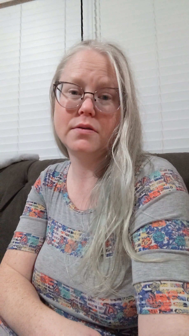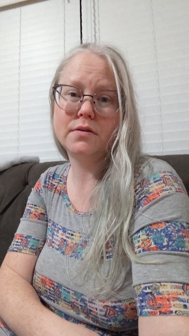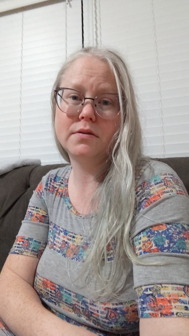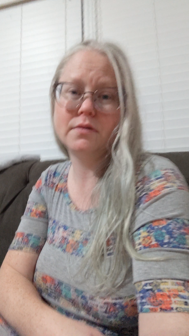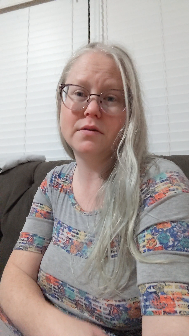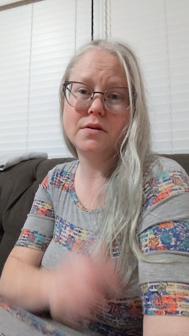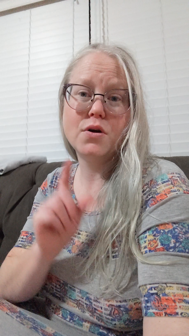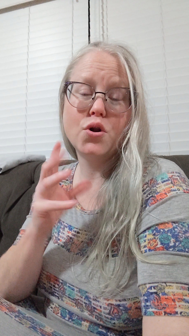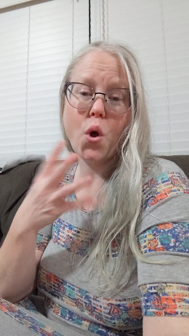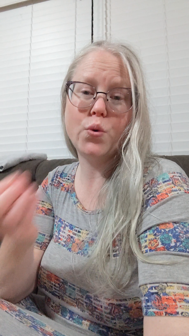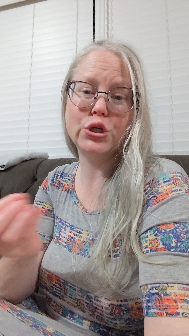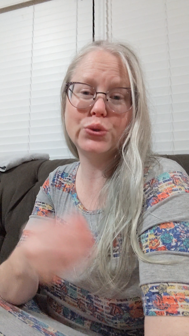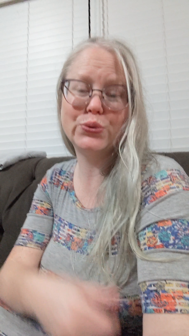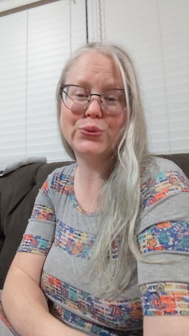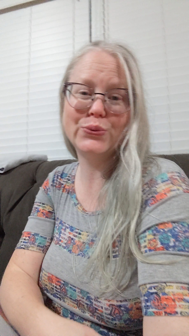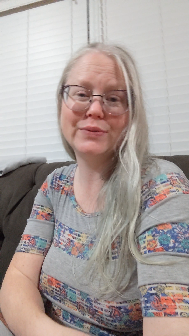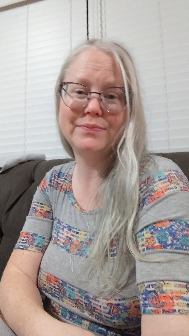going to